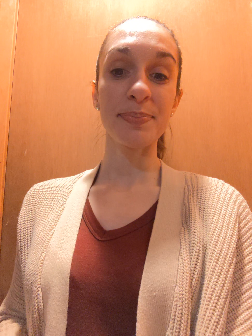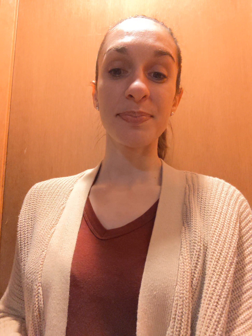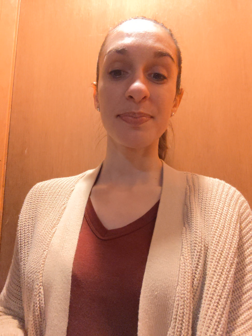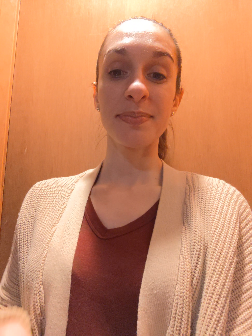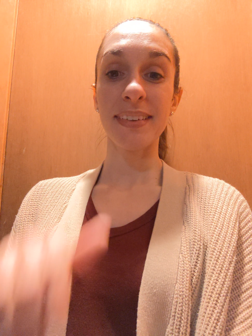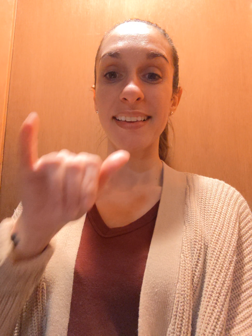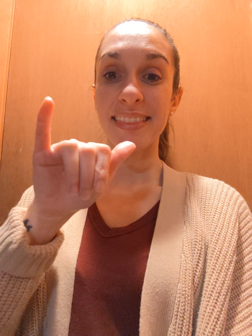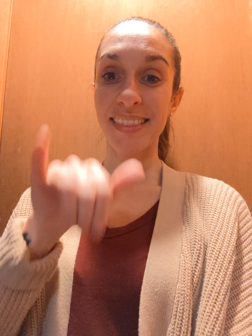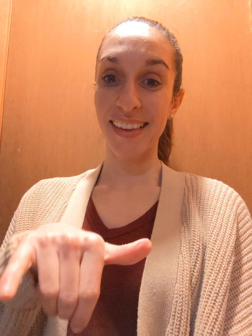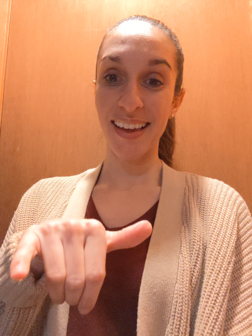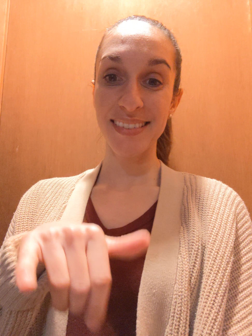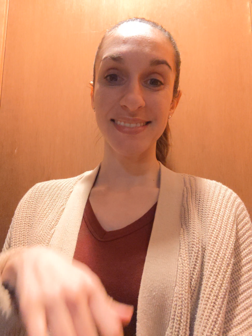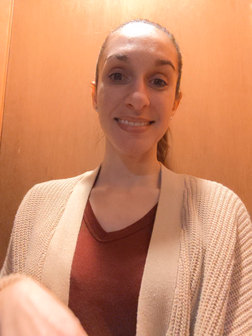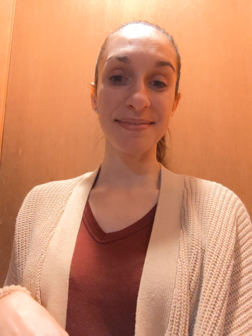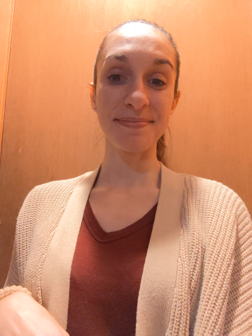that